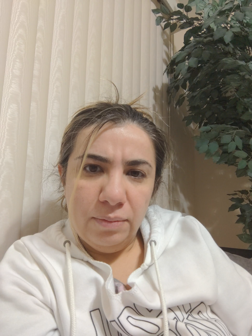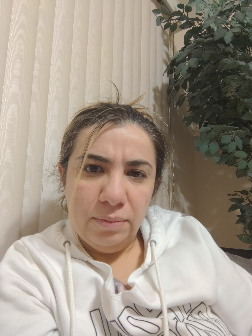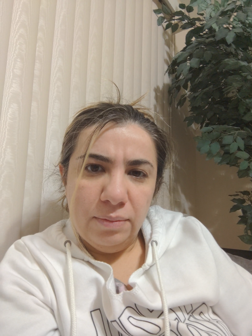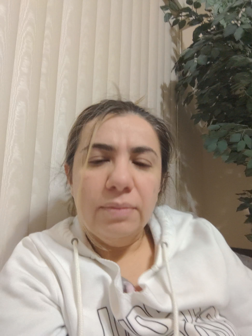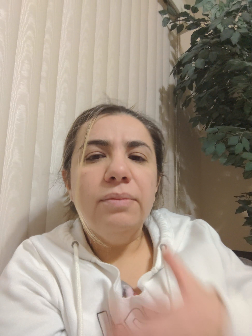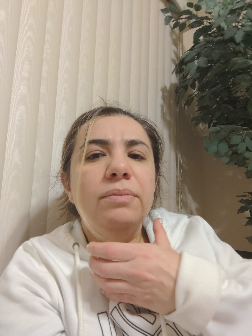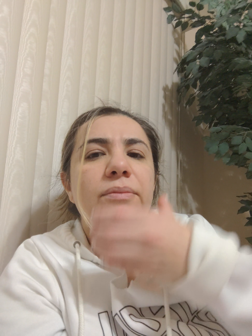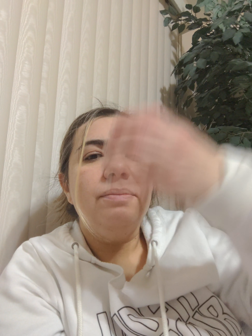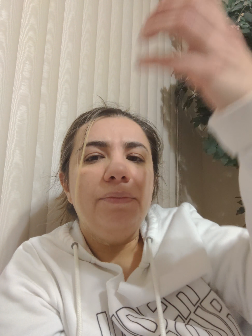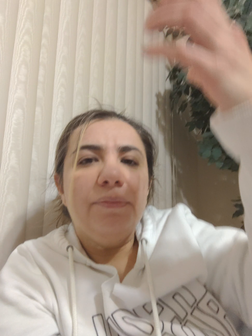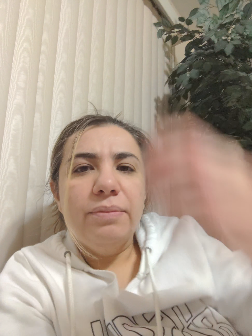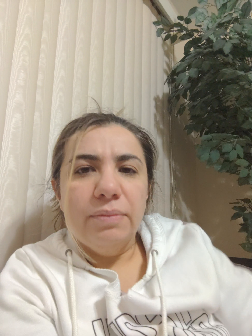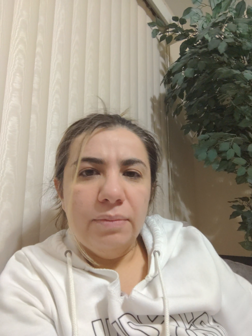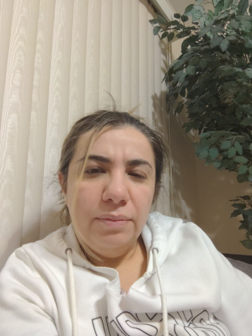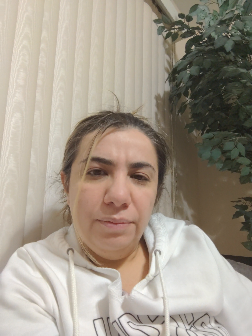giraffe